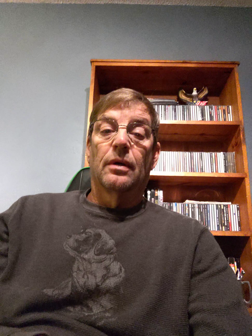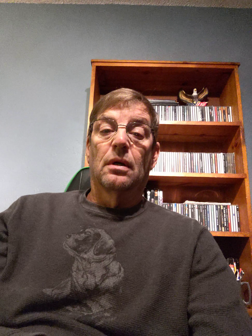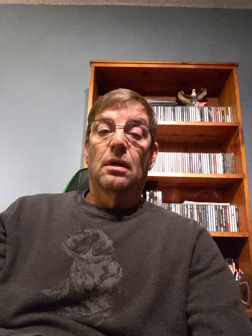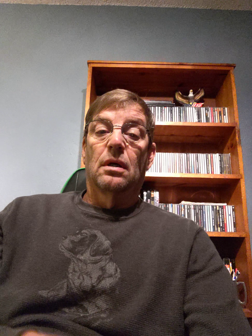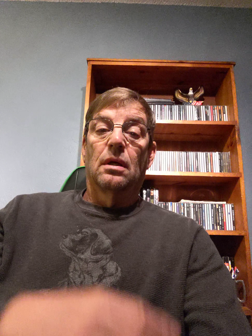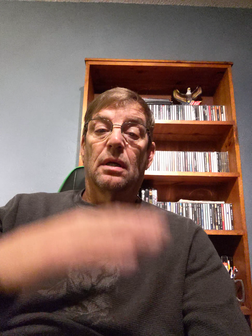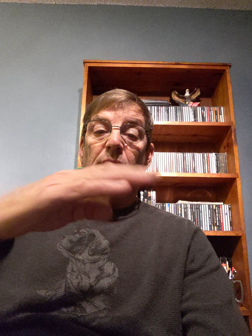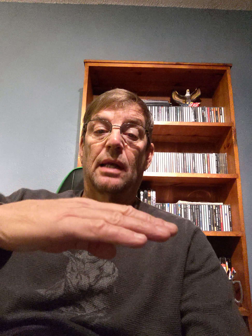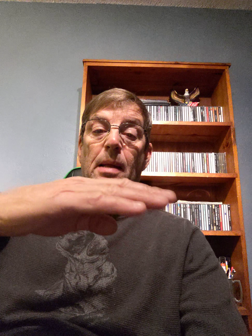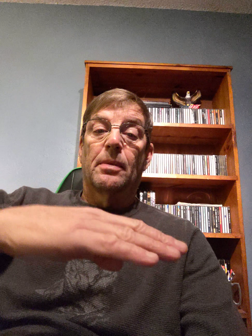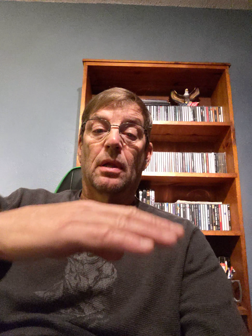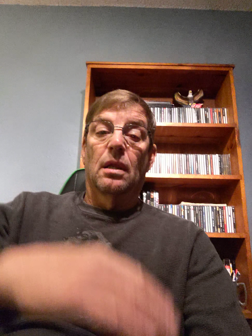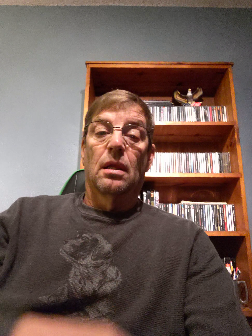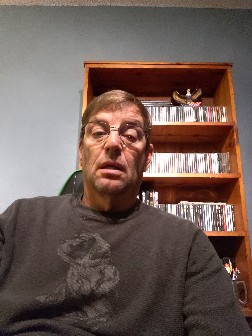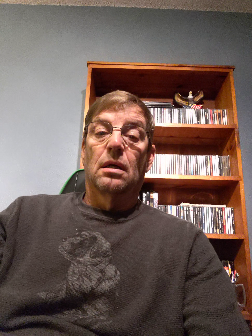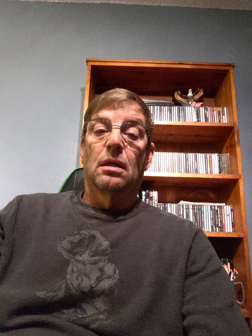table